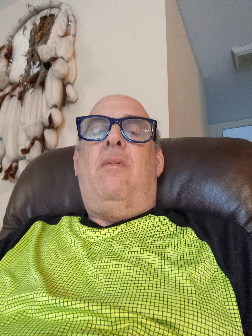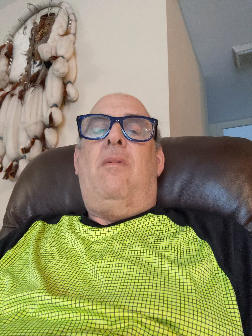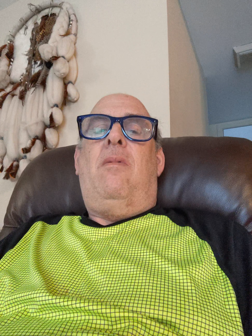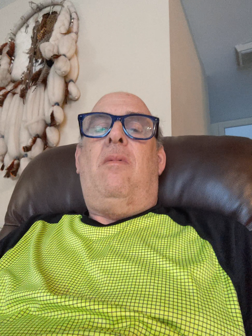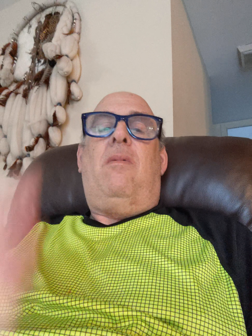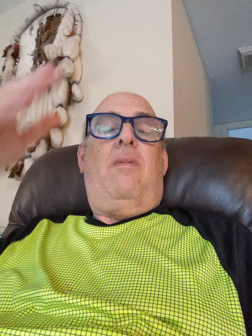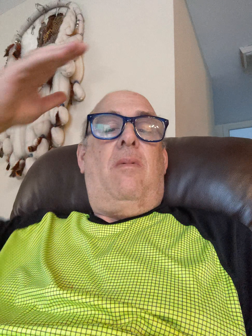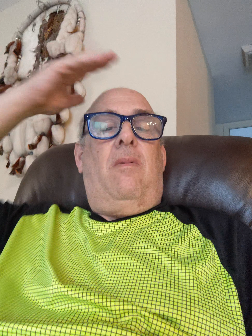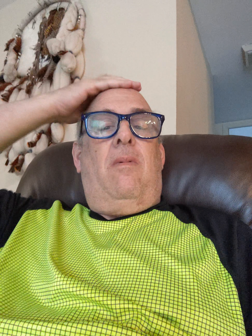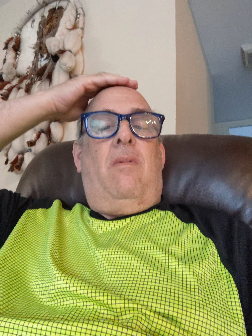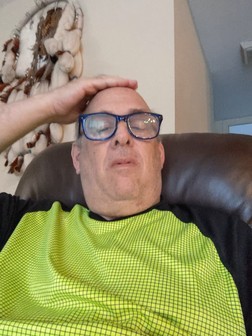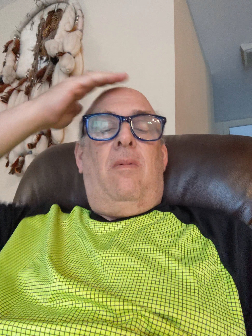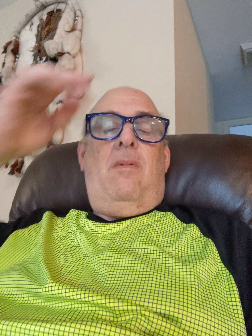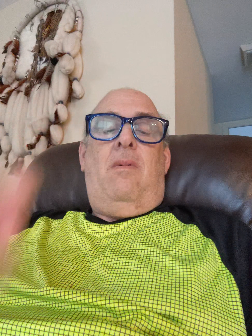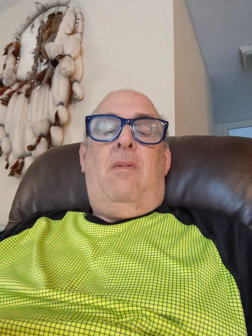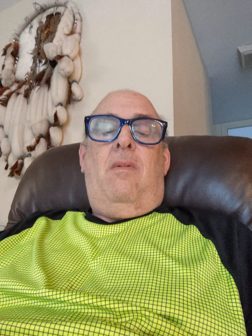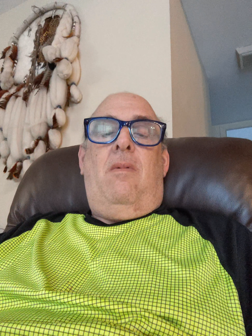hat